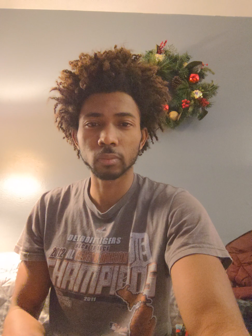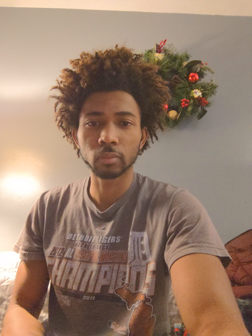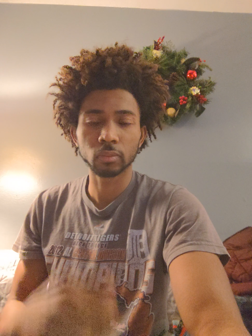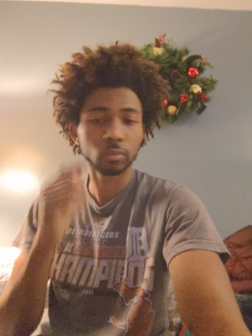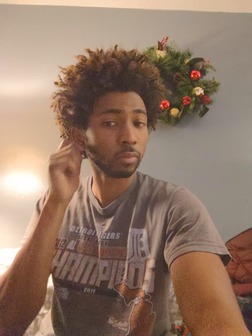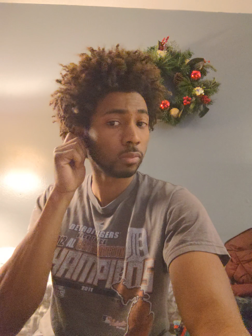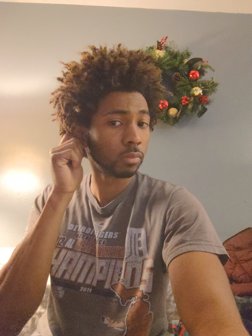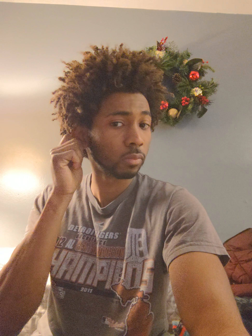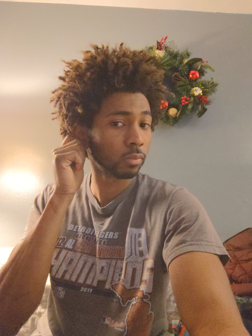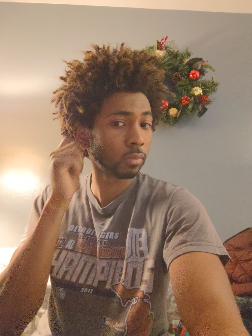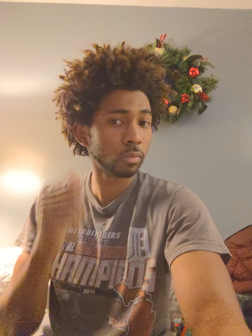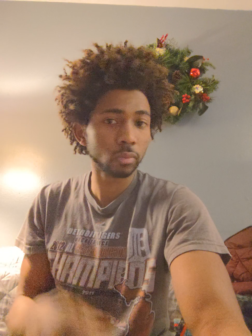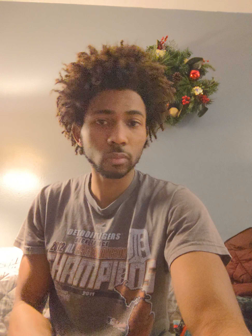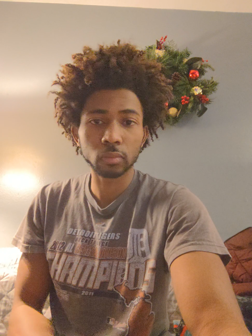ear